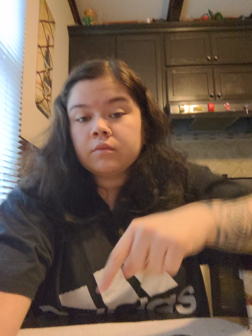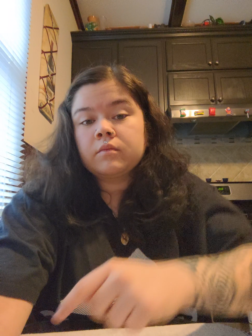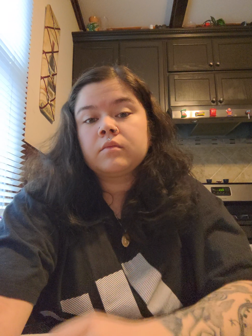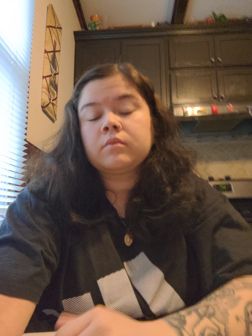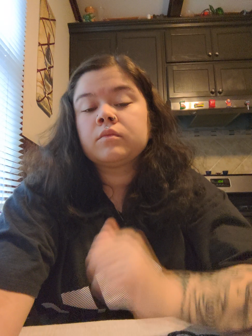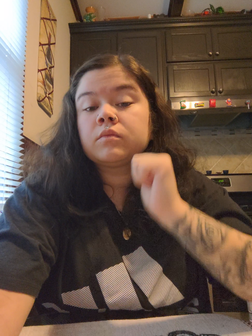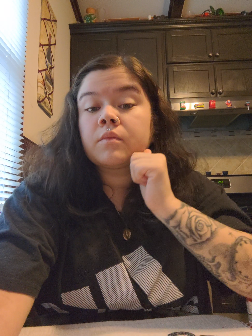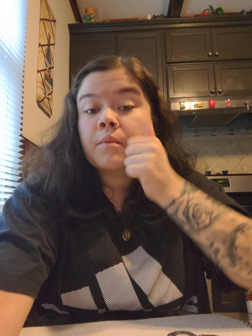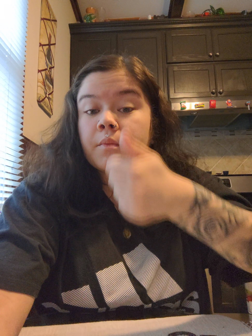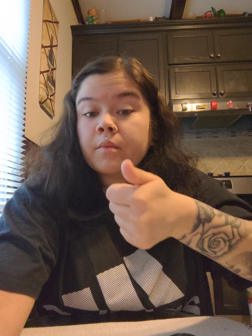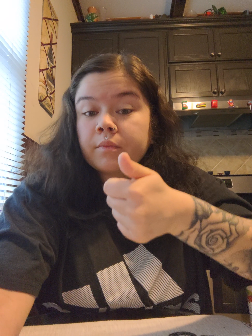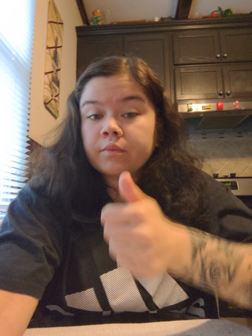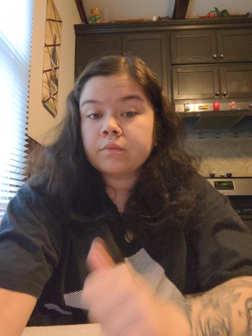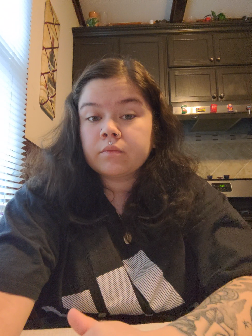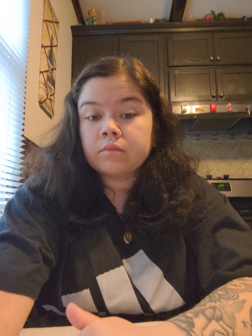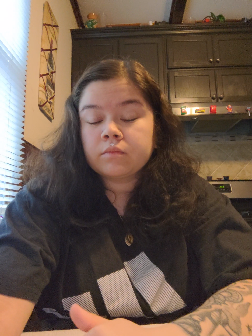tomorrow